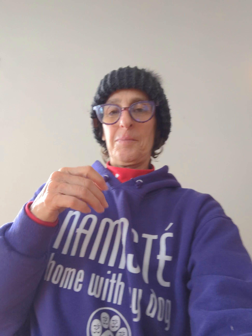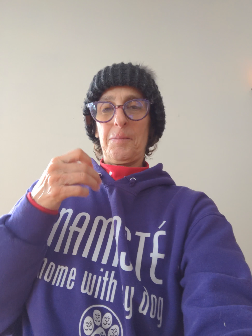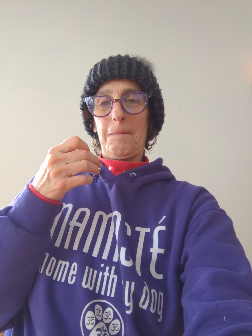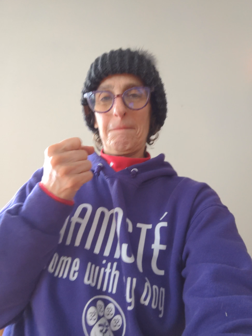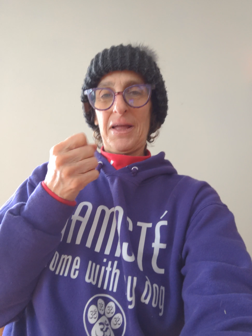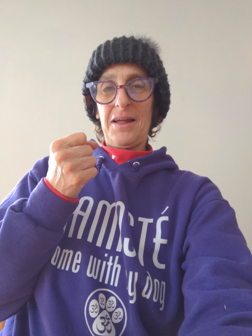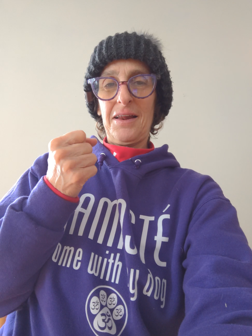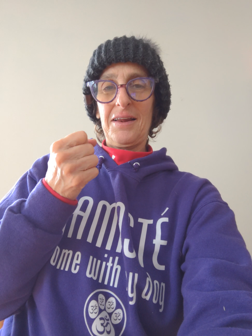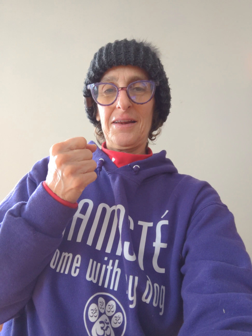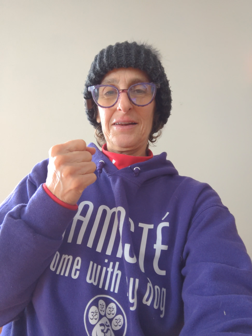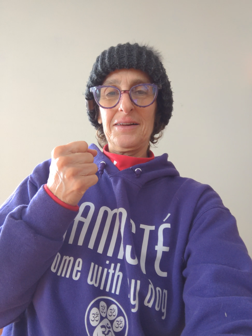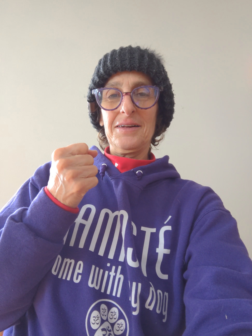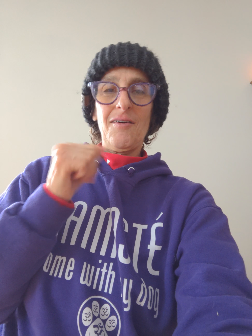milk